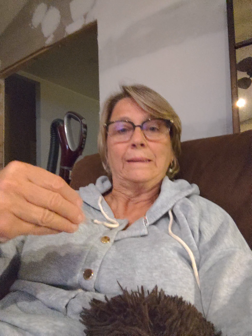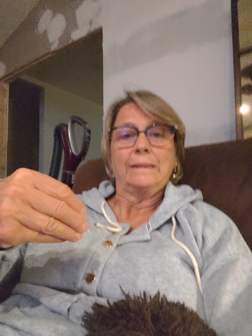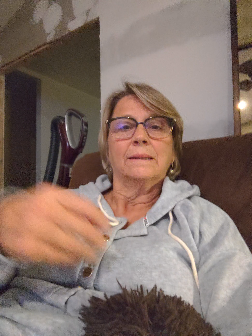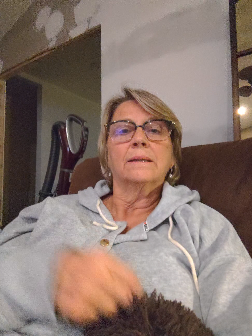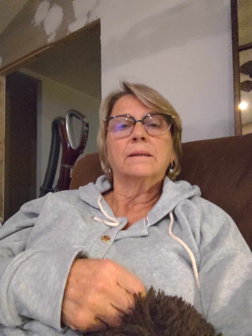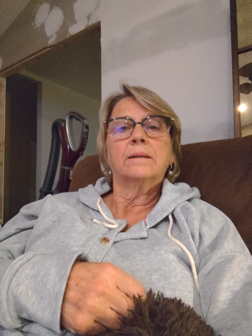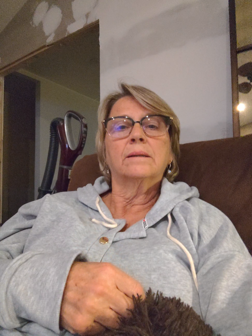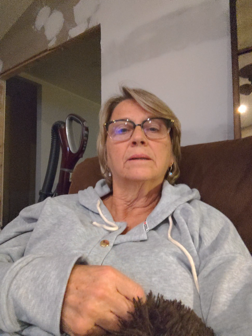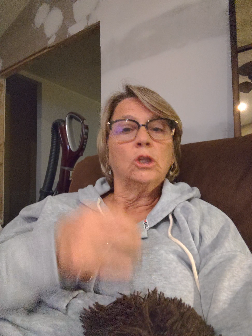white